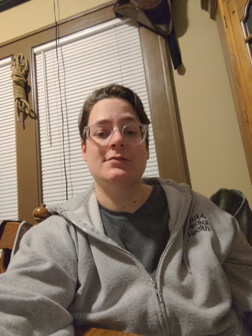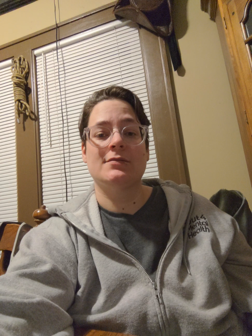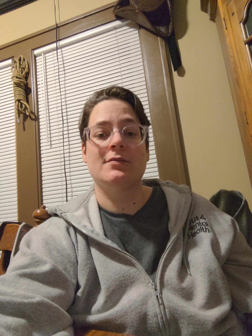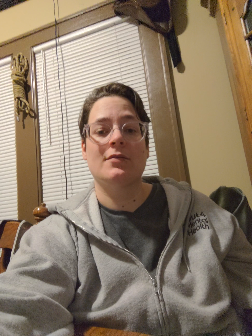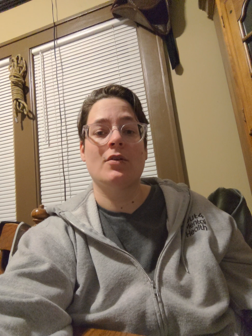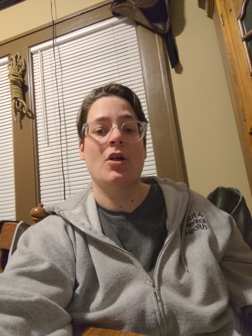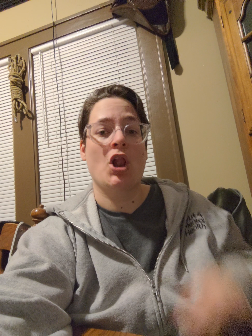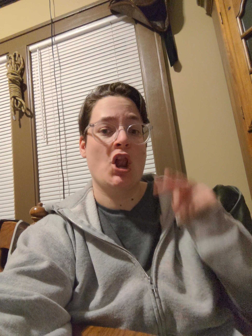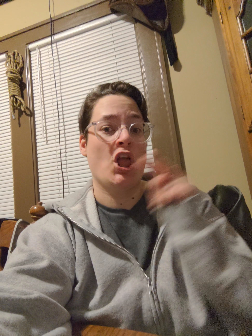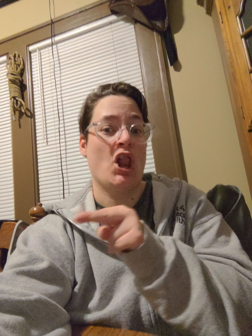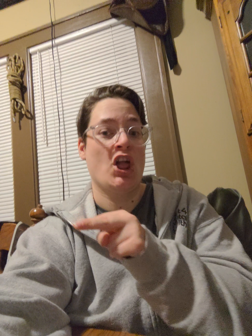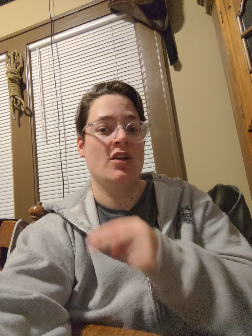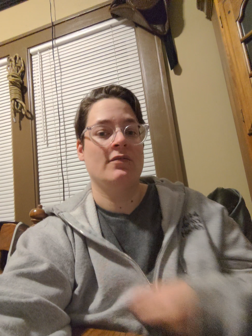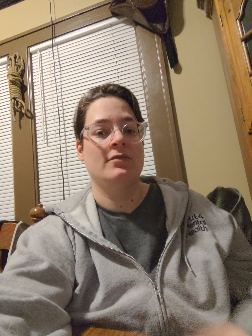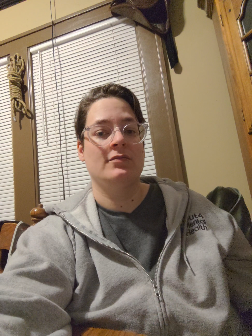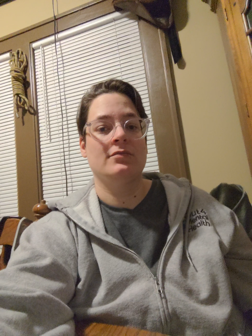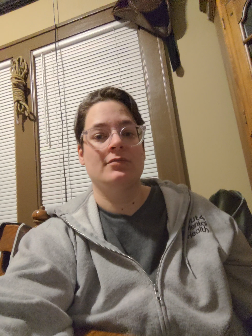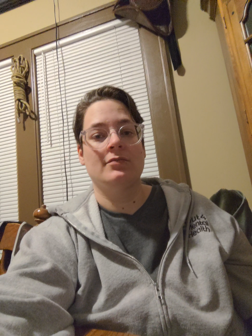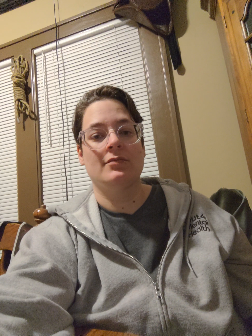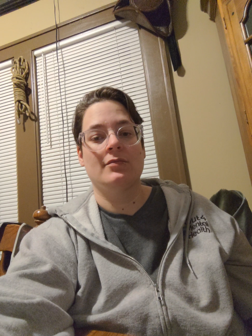look